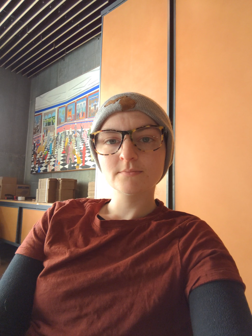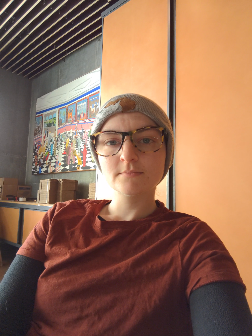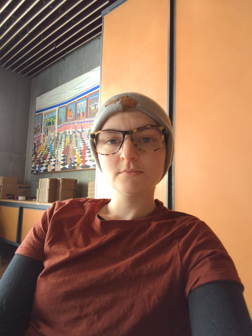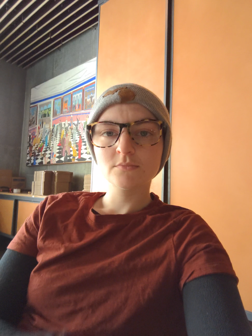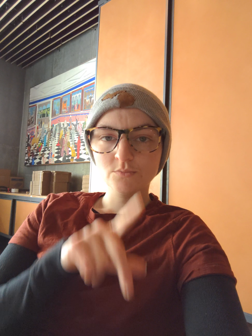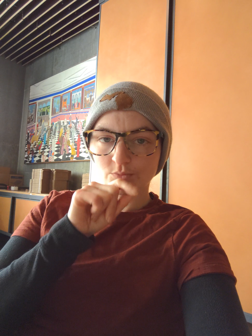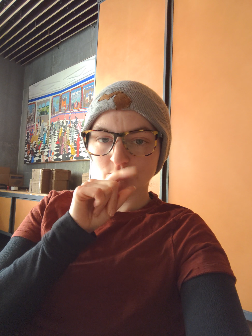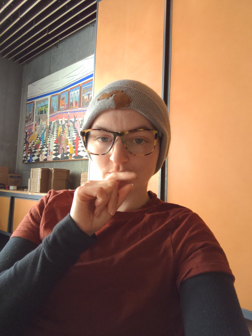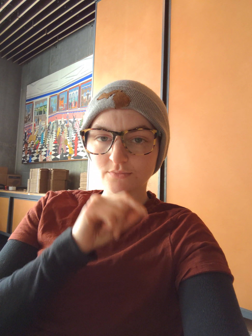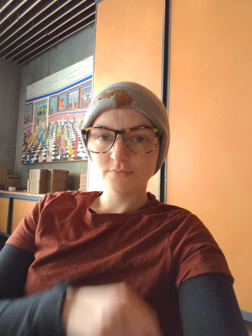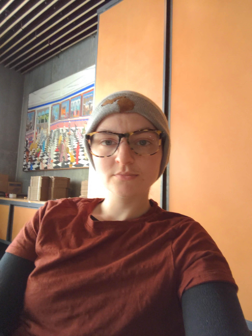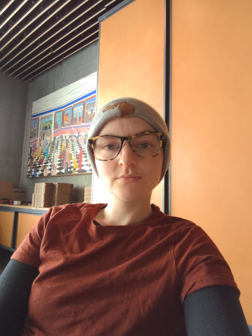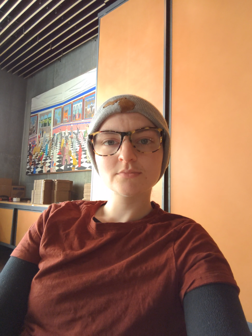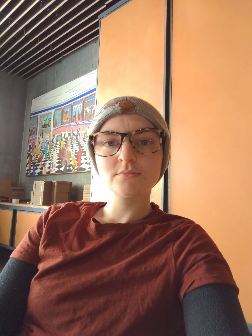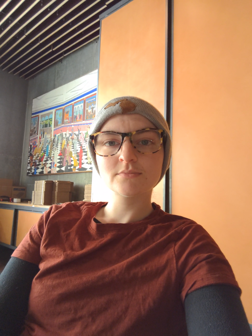bird